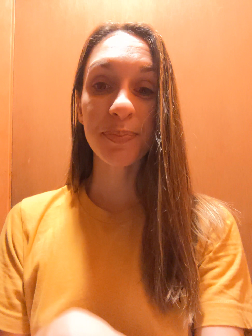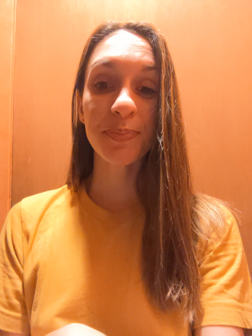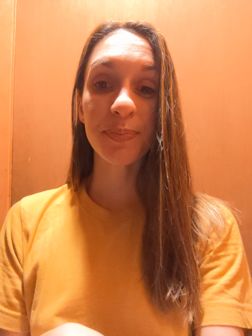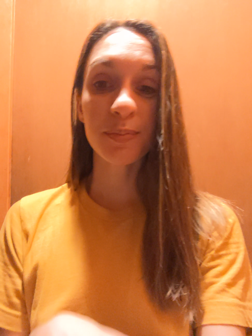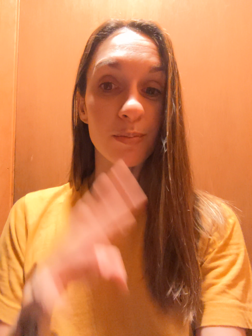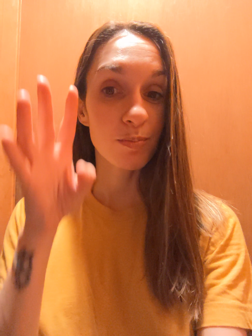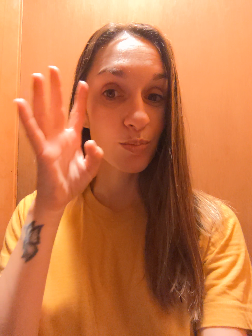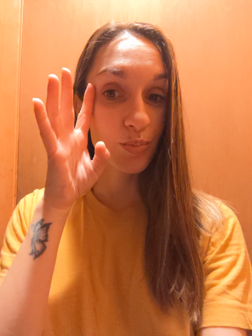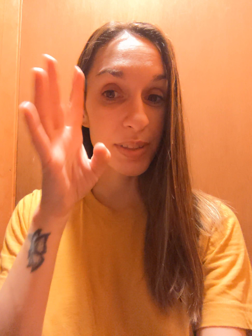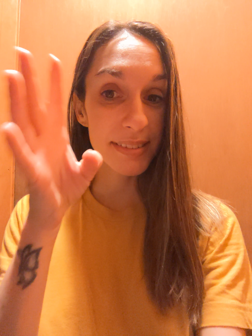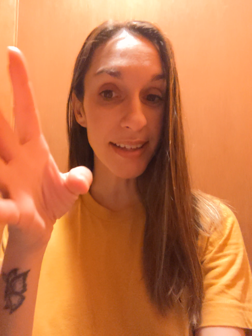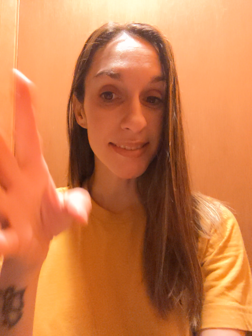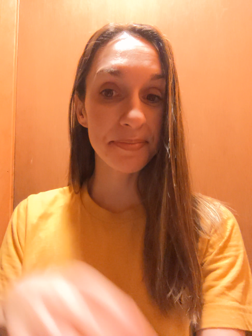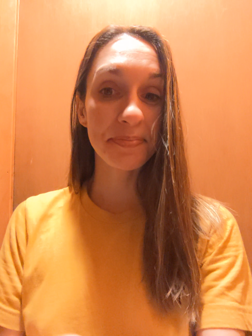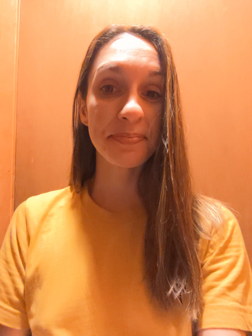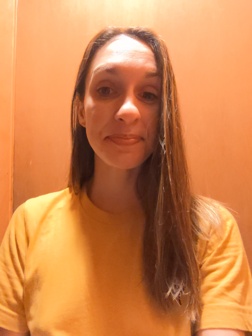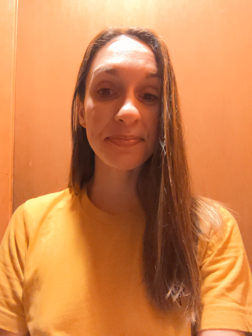pretend